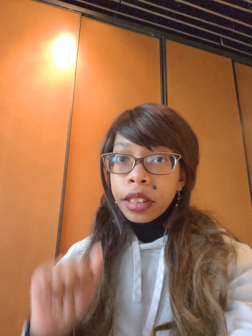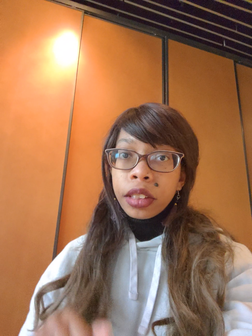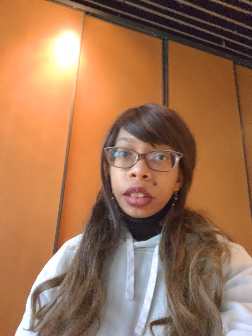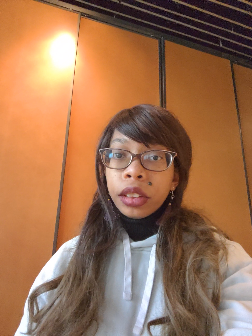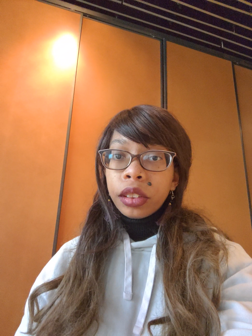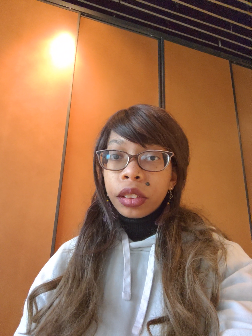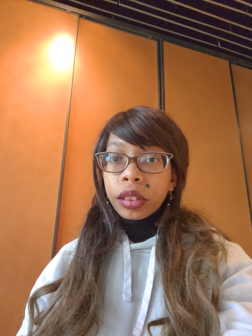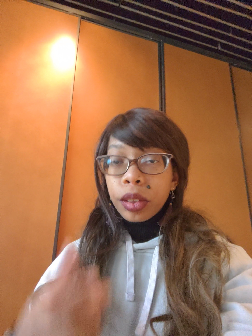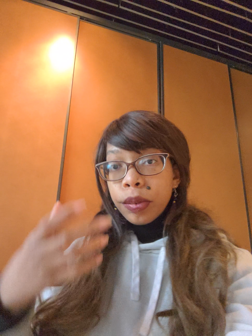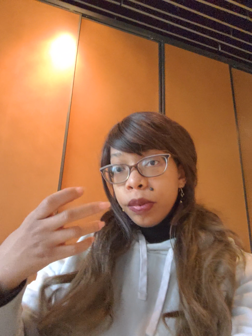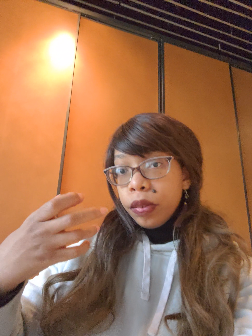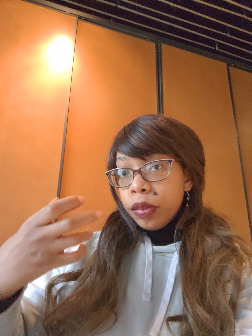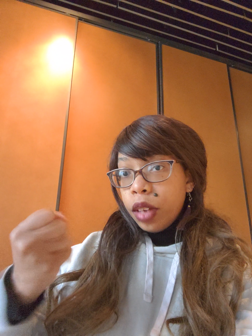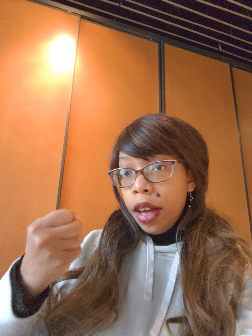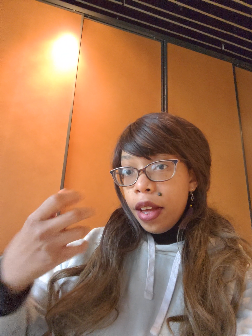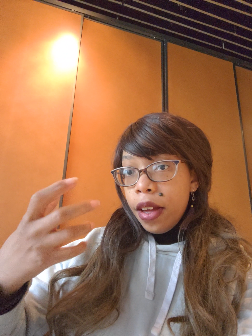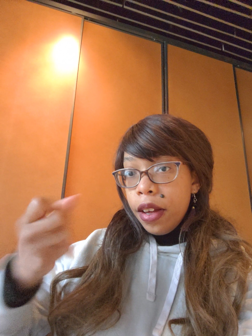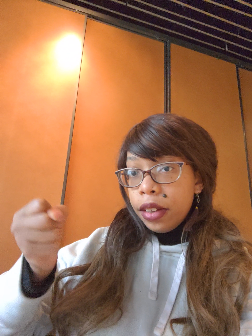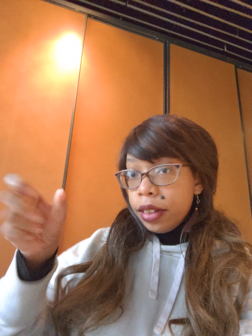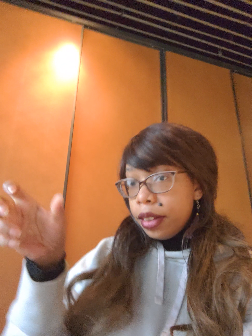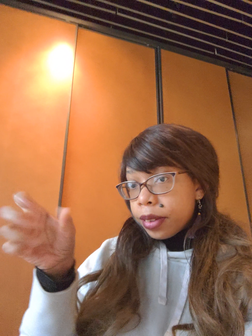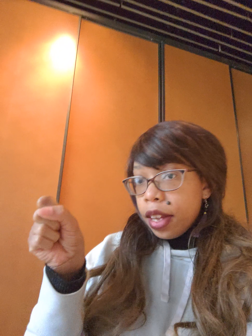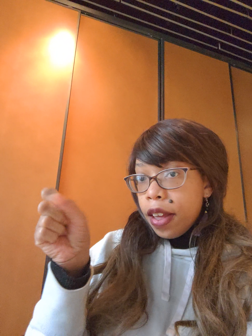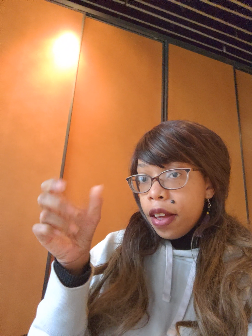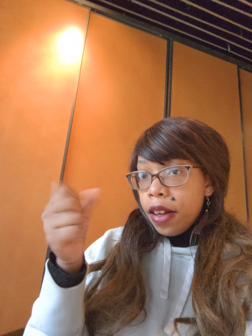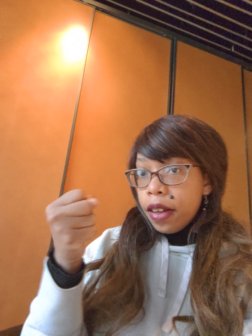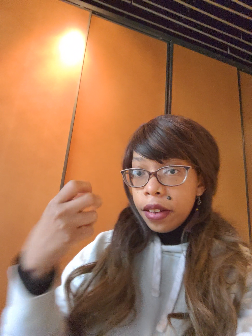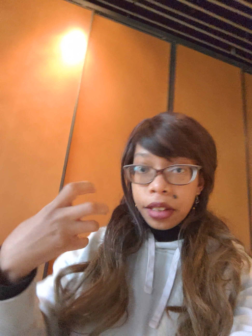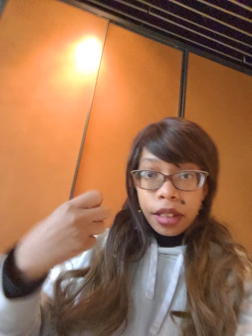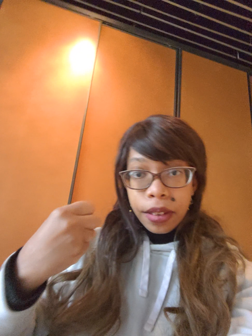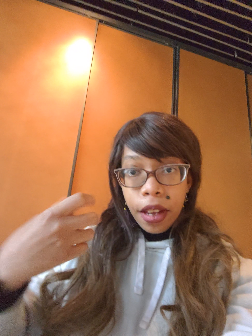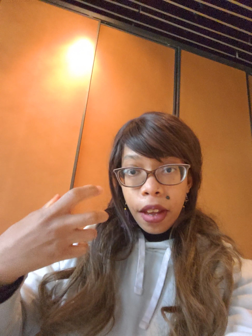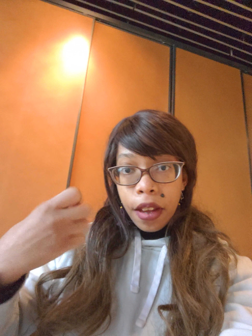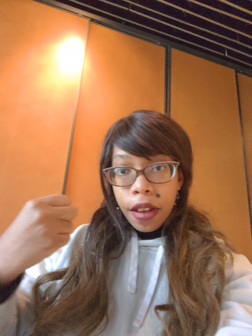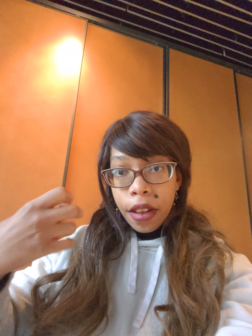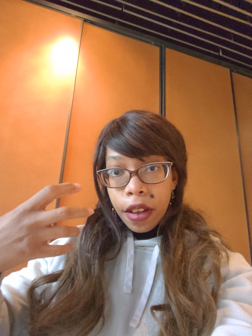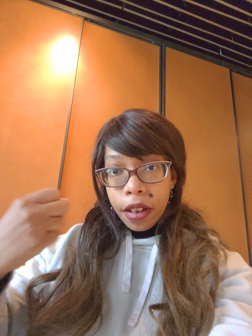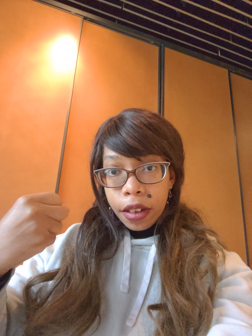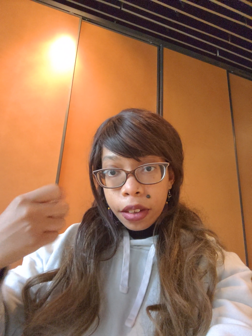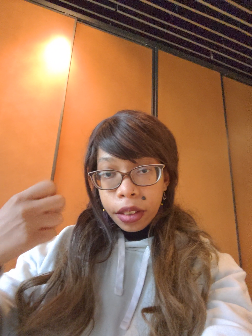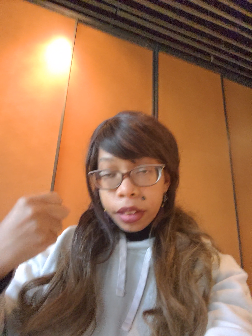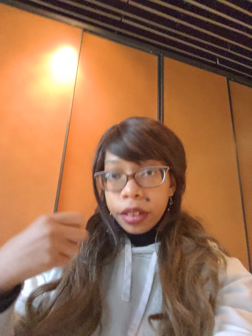milk